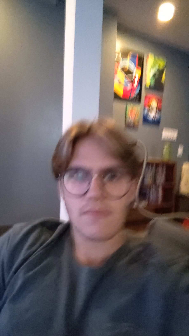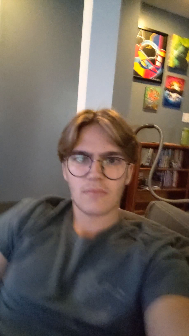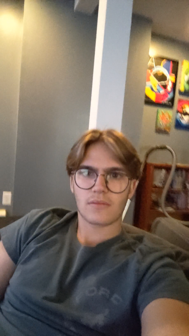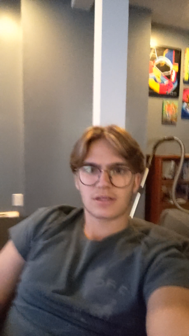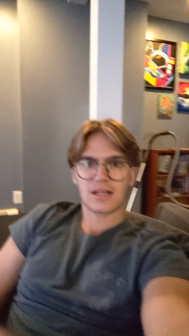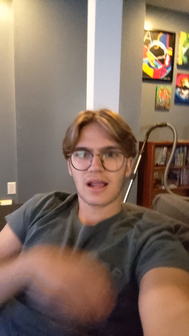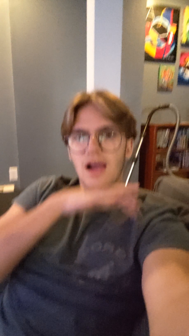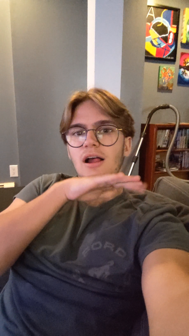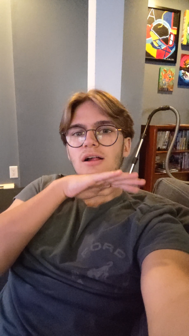naughty